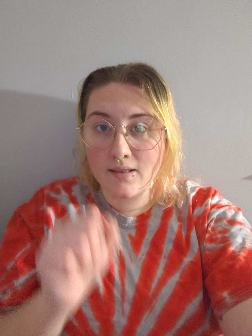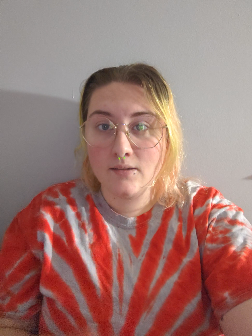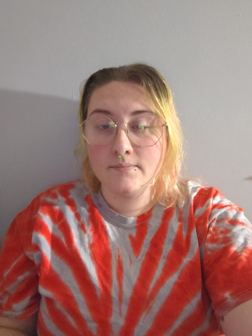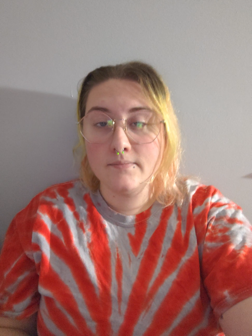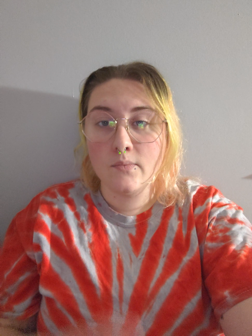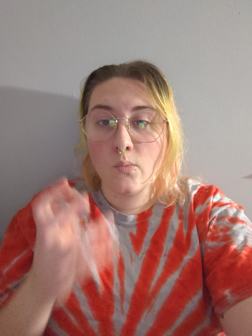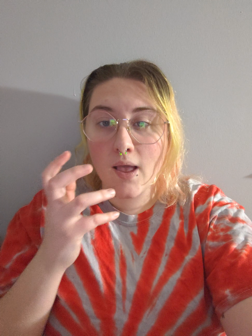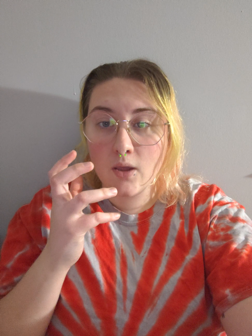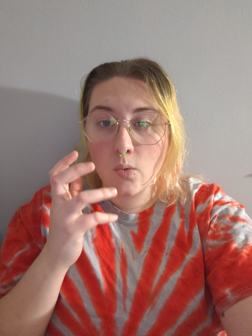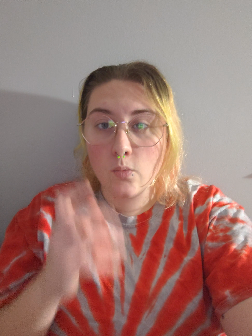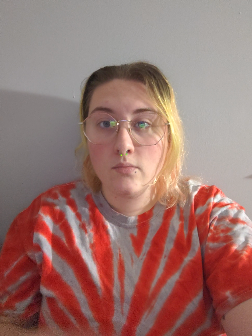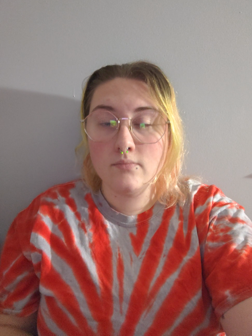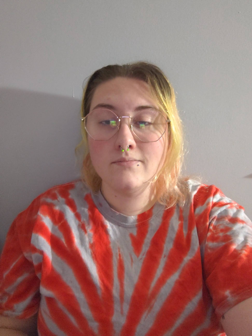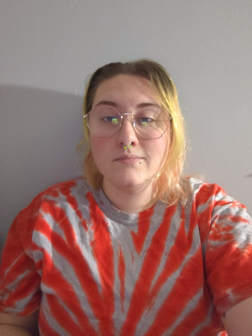radio